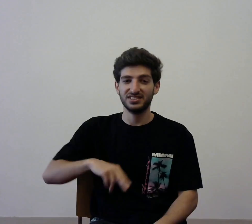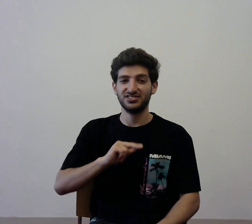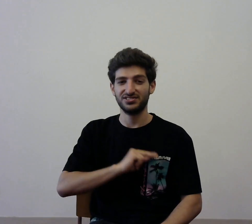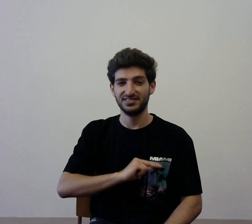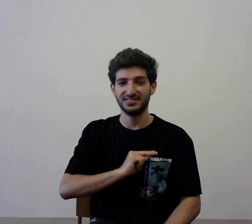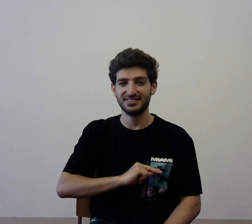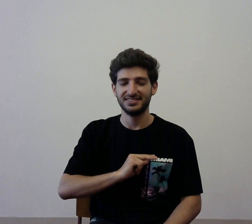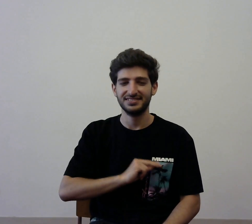işsiz